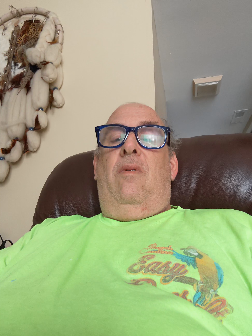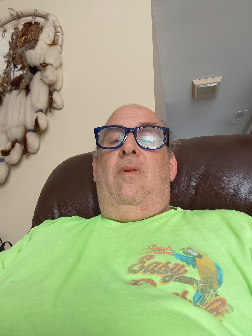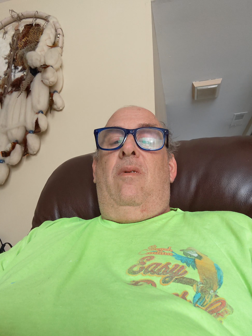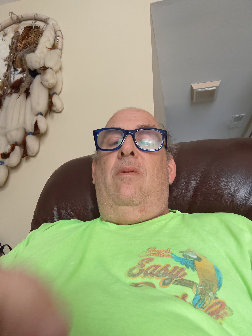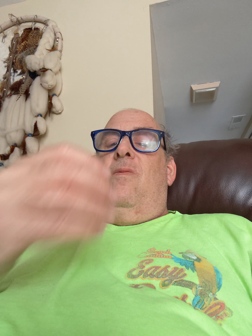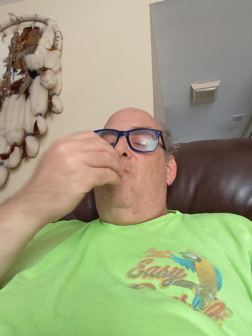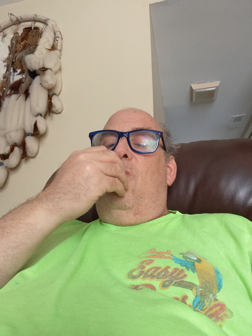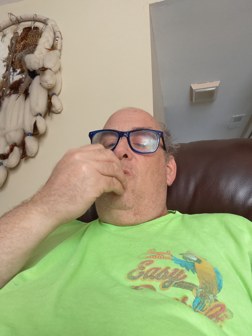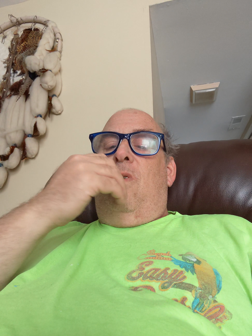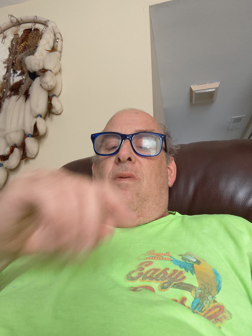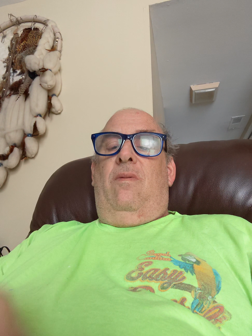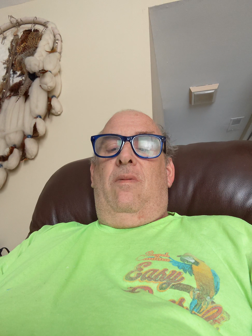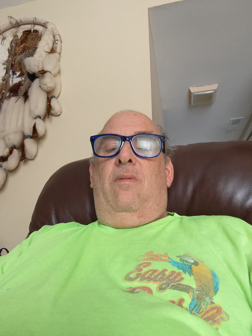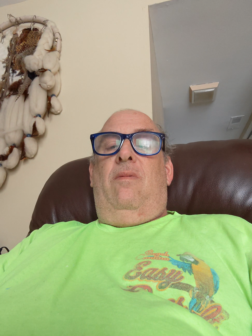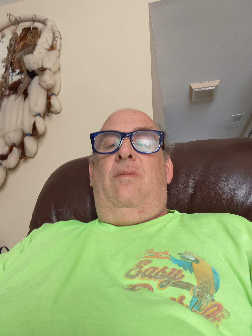food